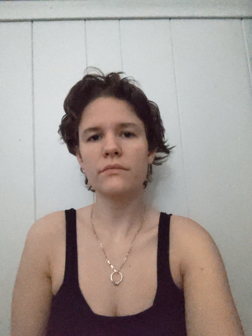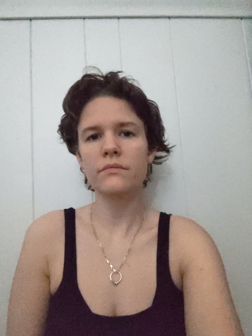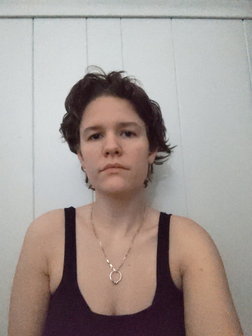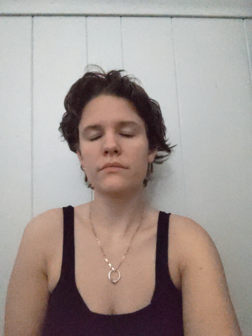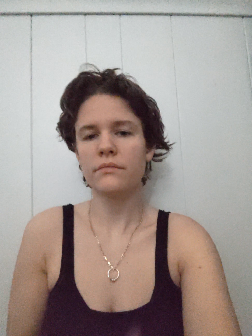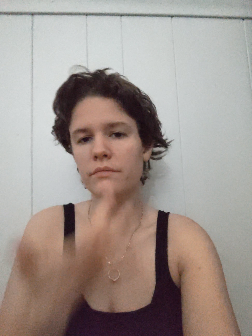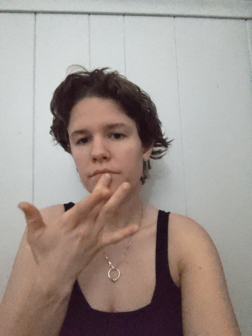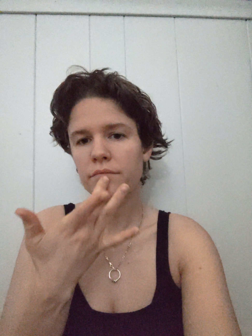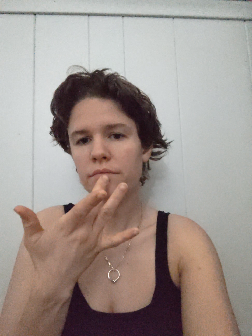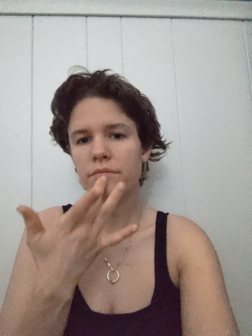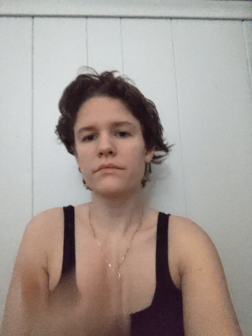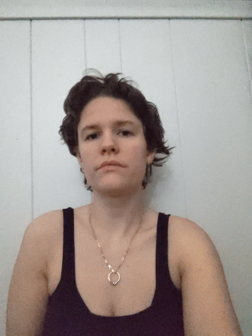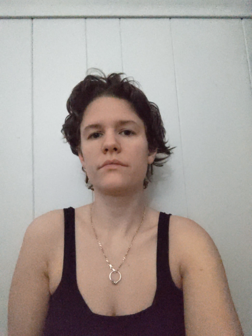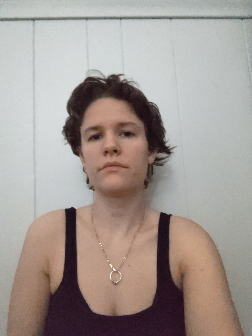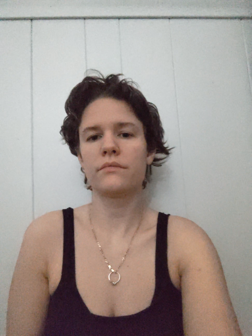taste